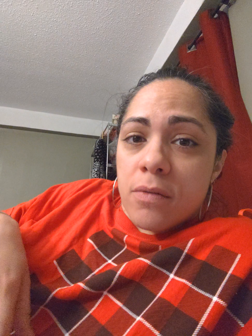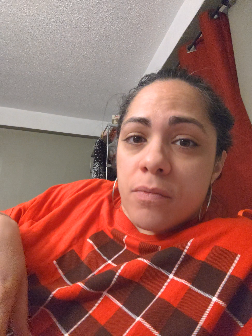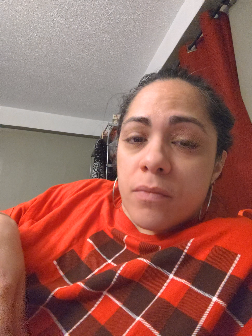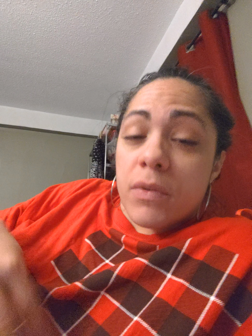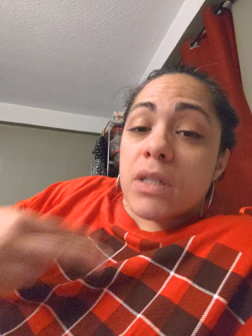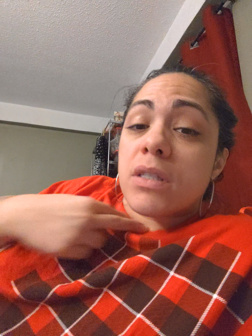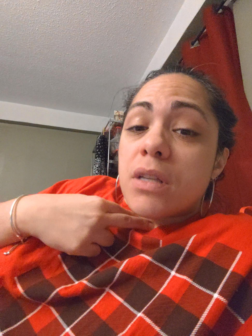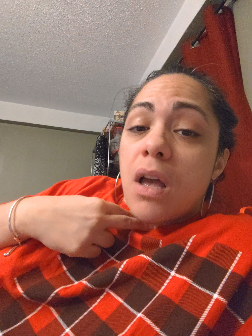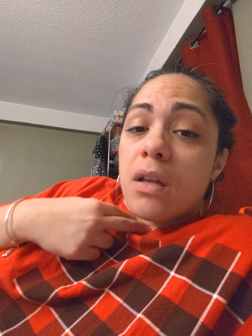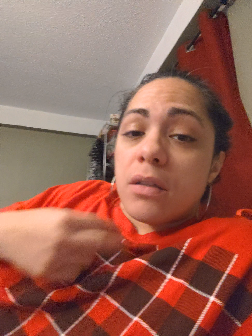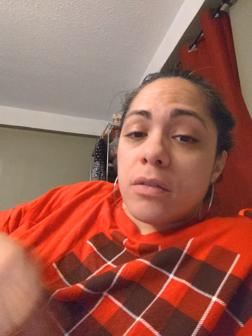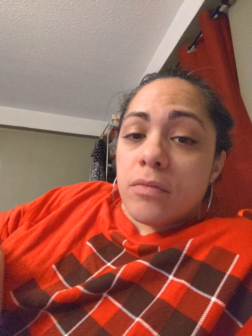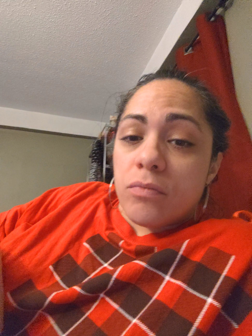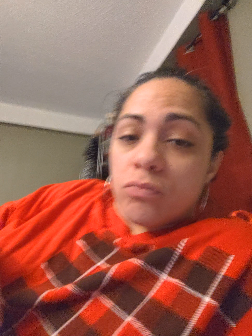stuck